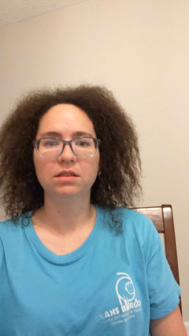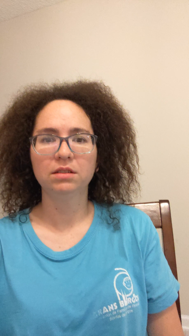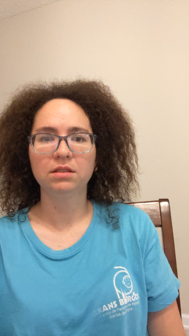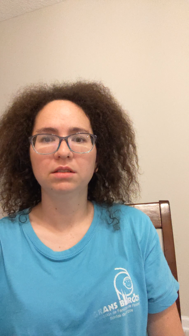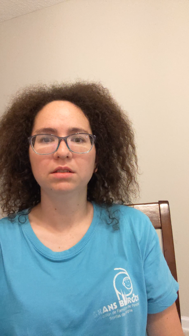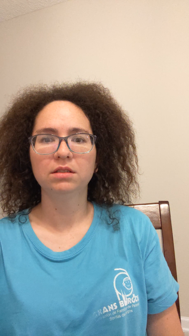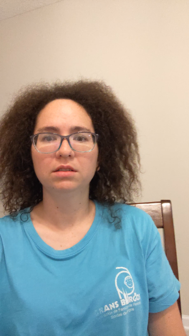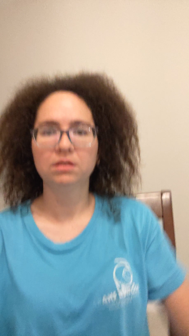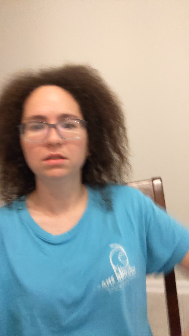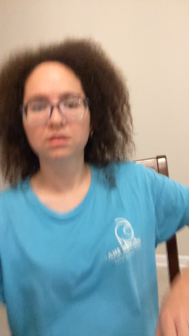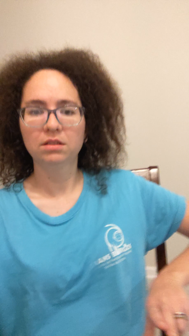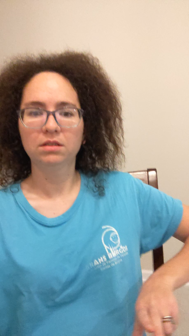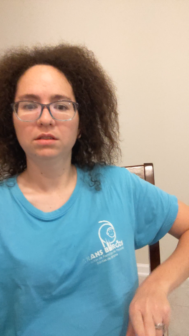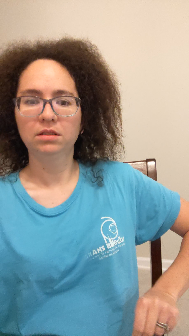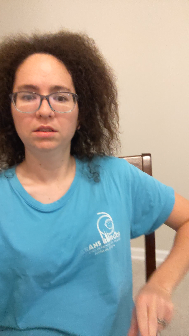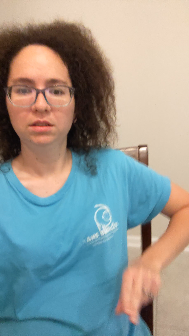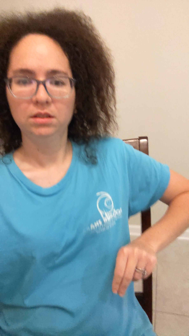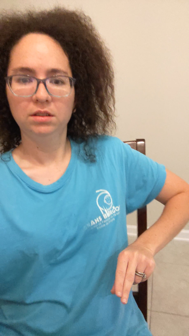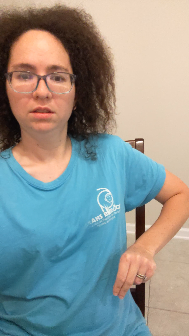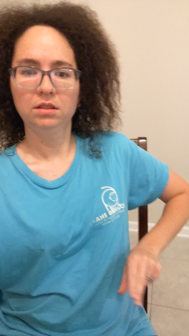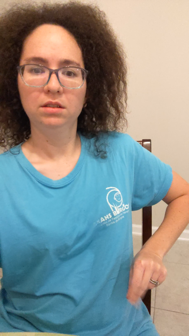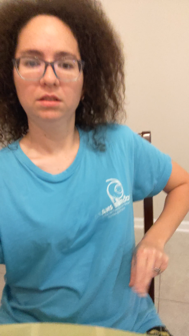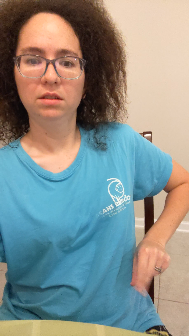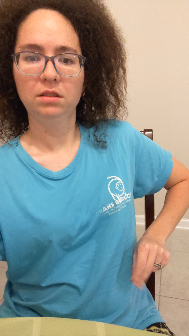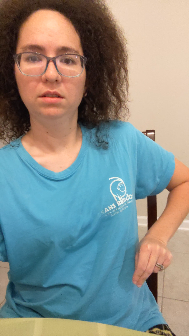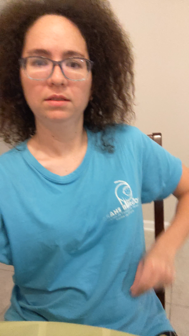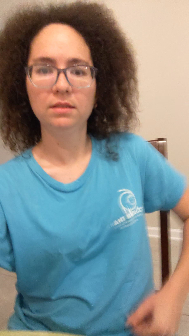diaper